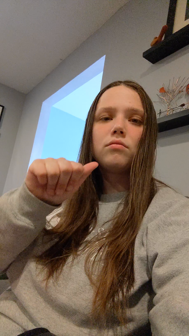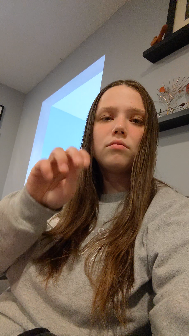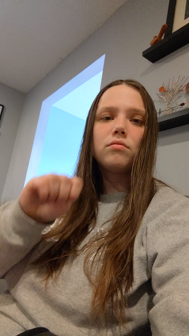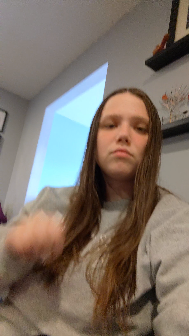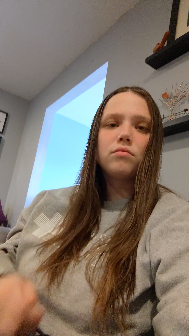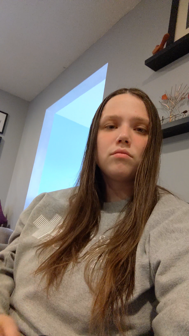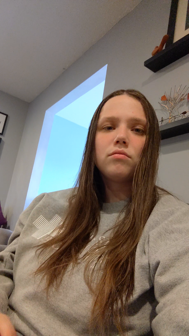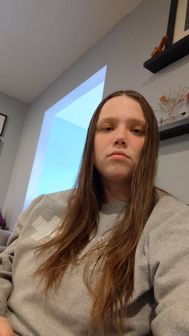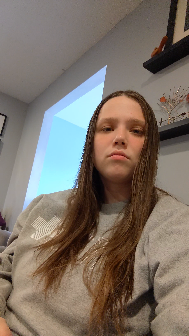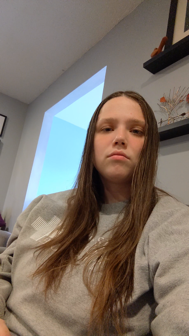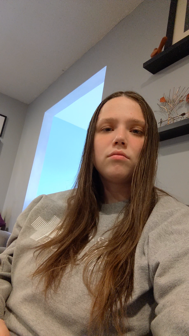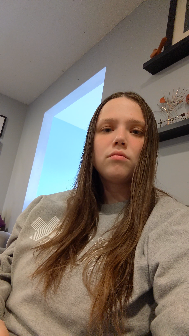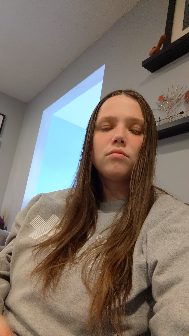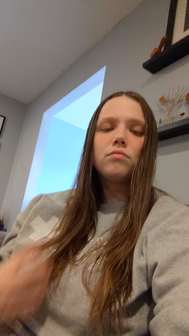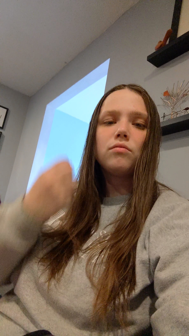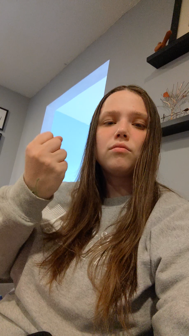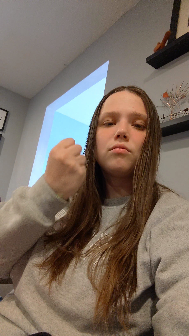hold